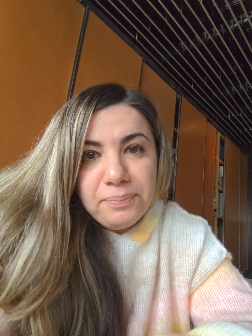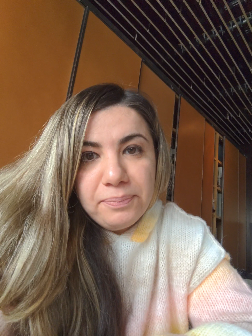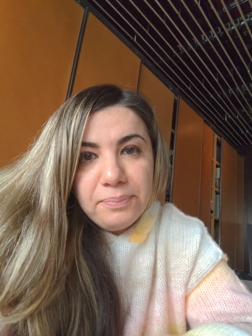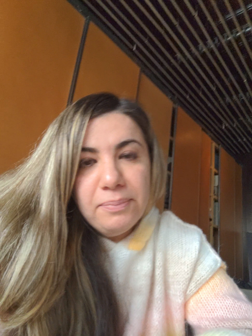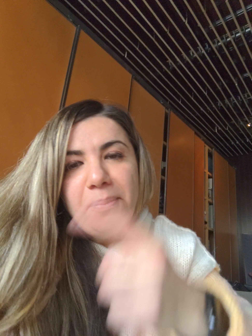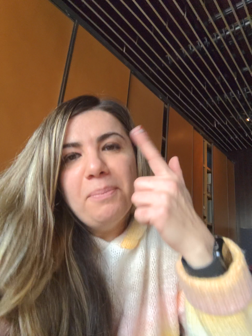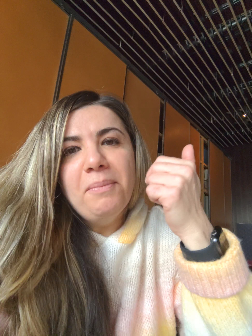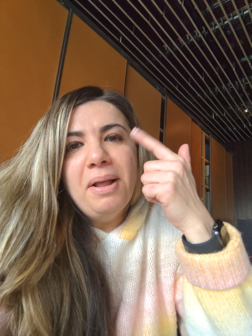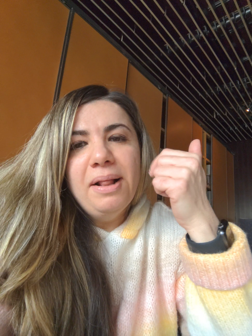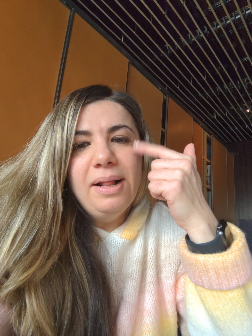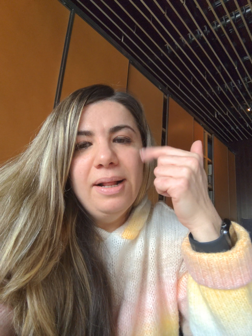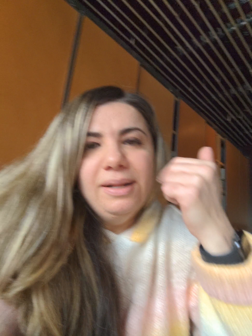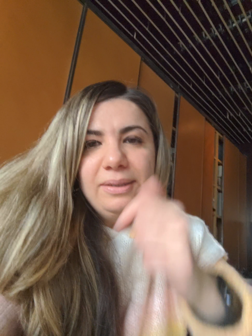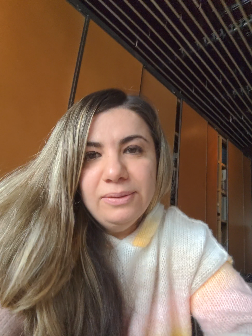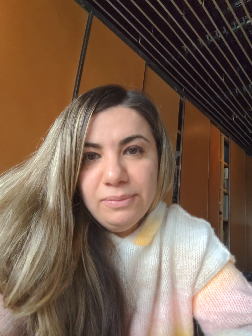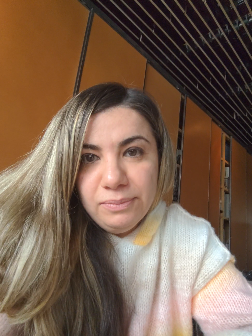cry